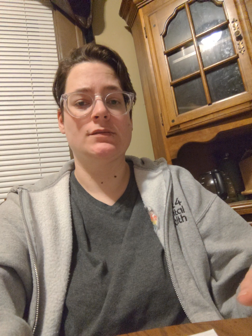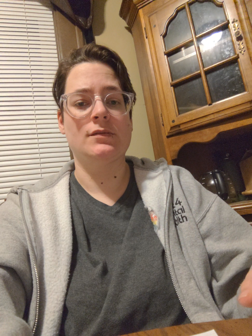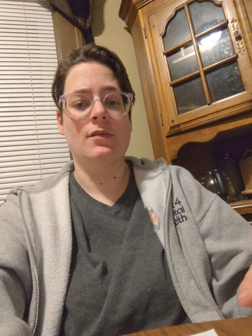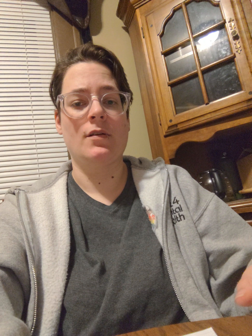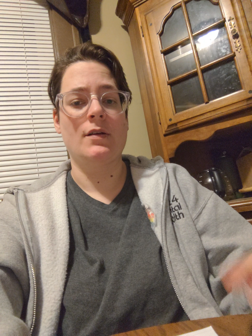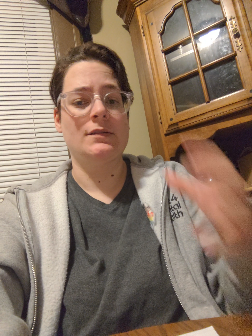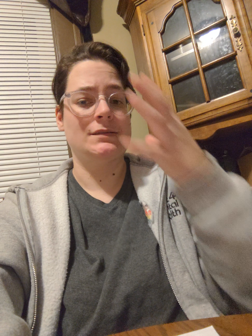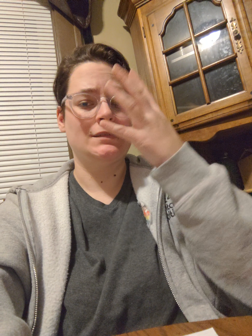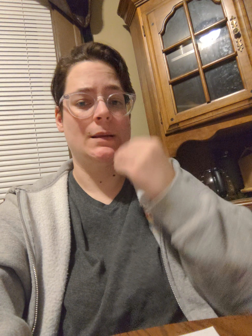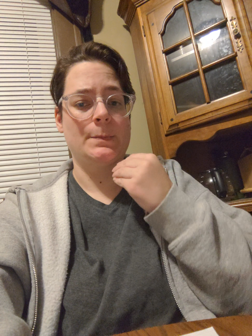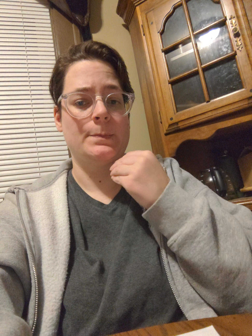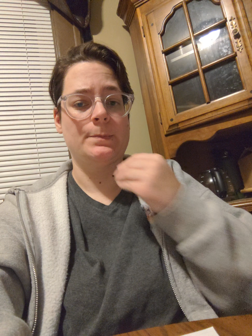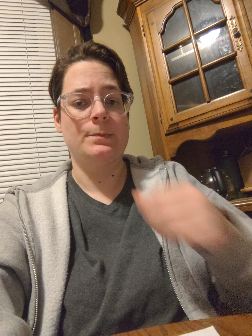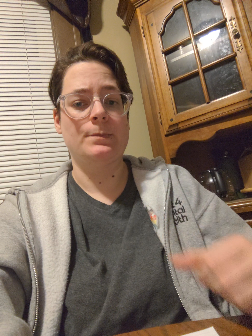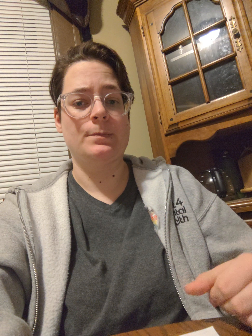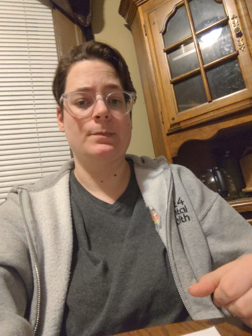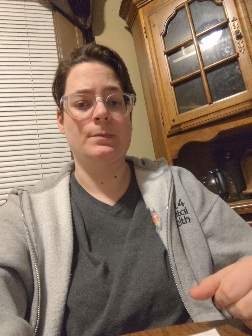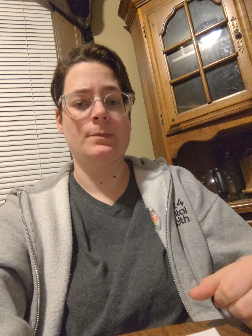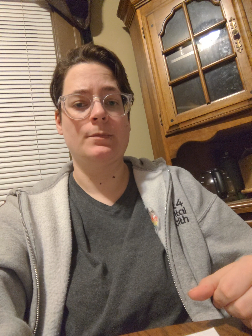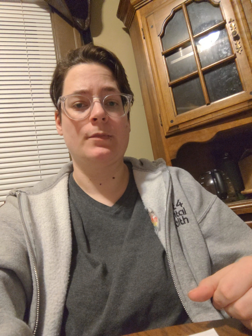sleep